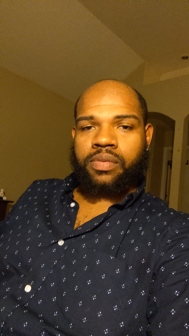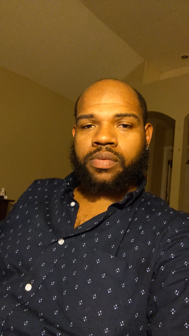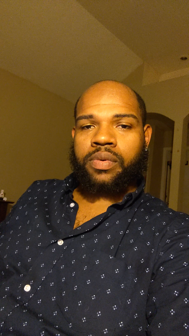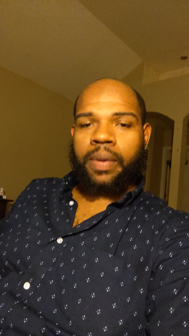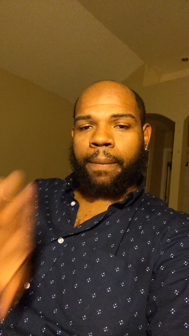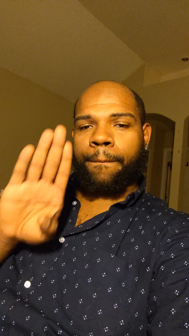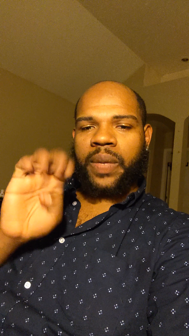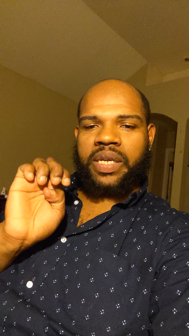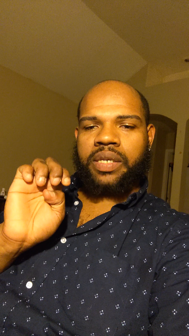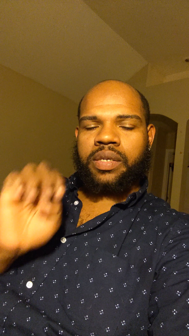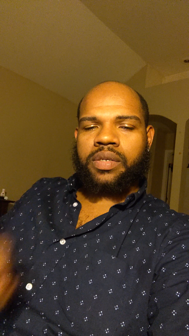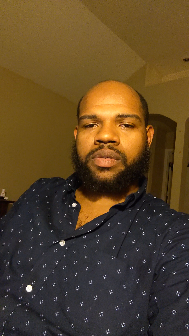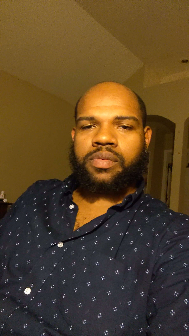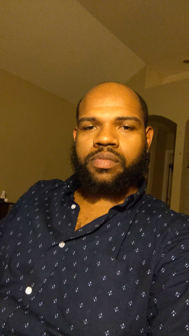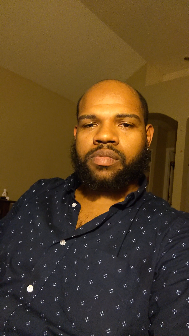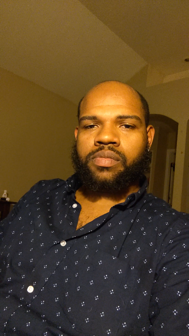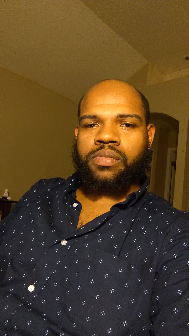be